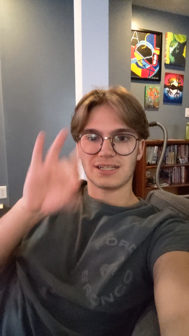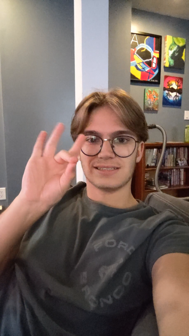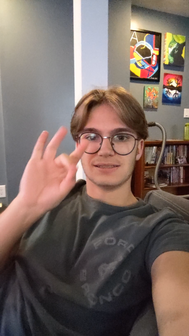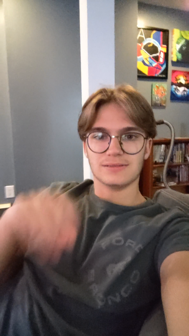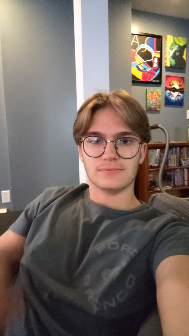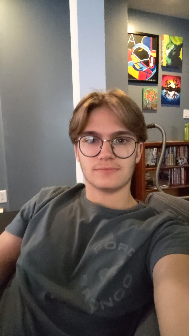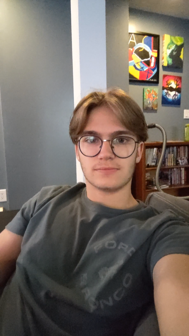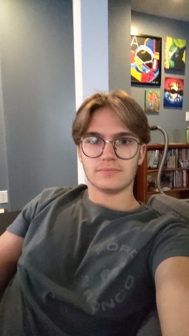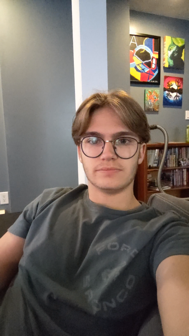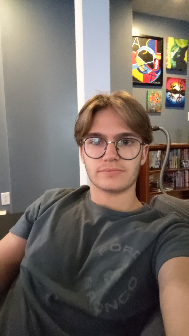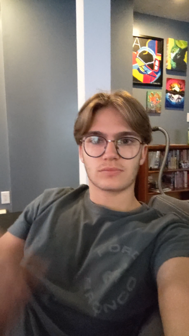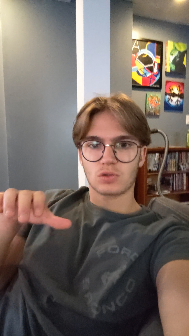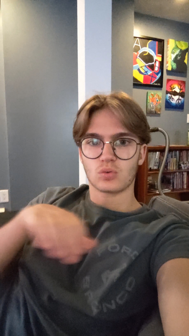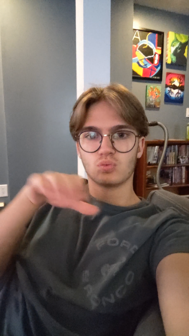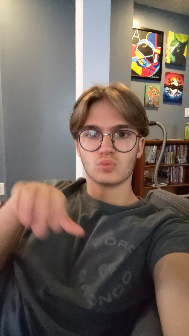does